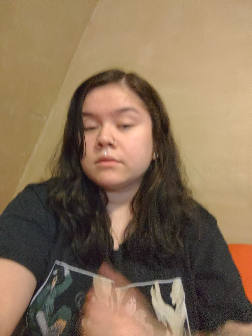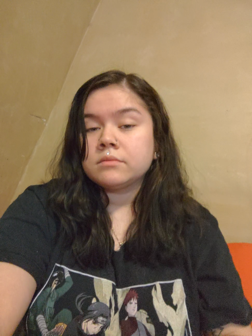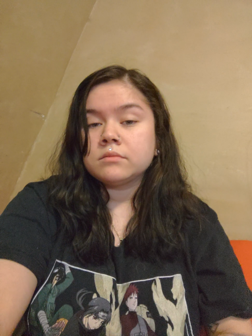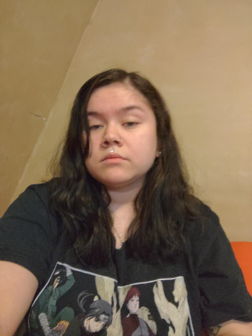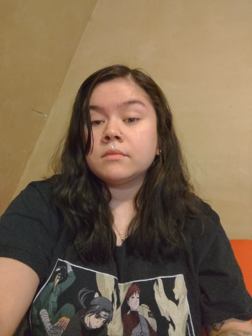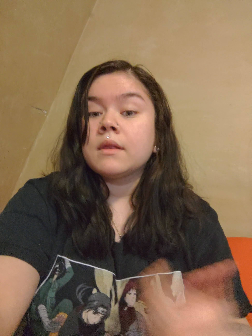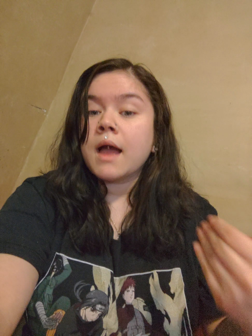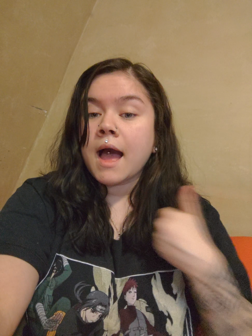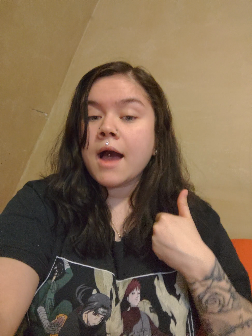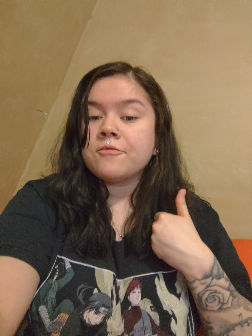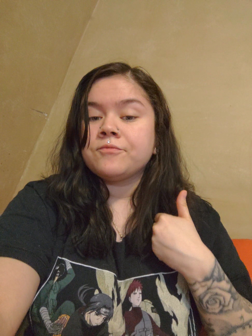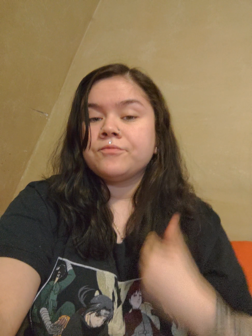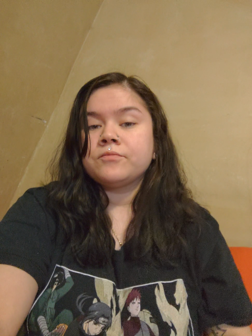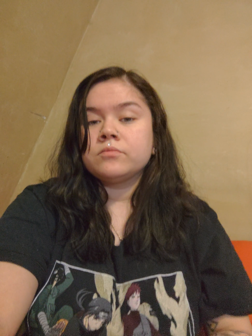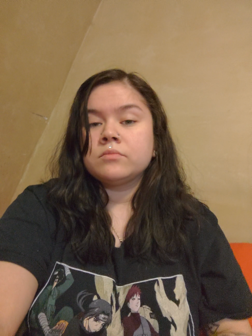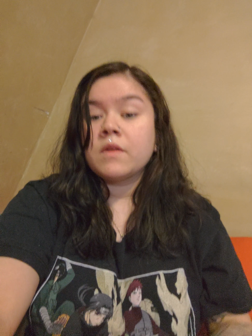have